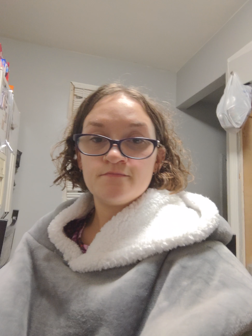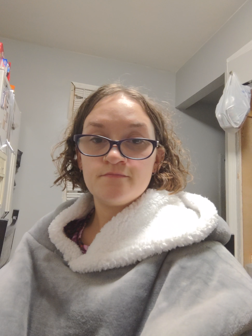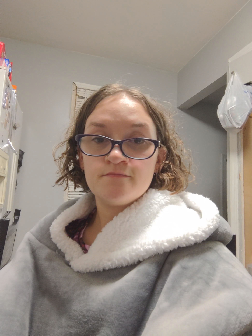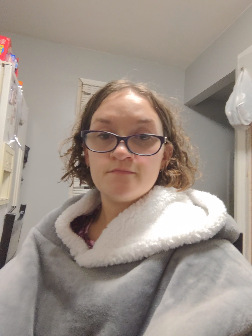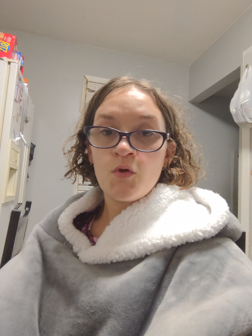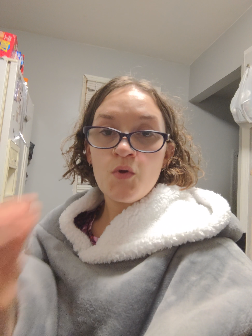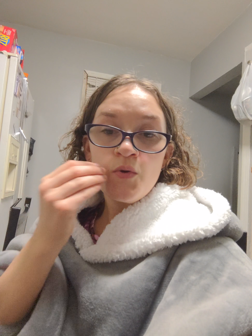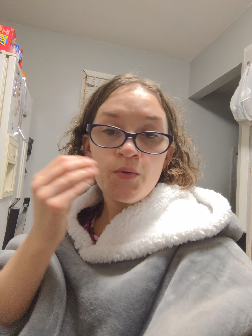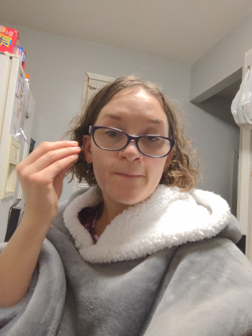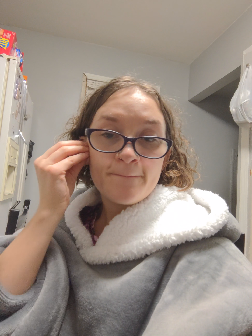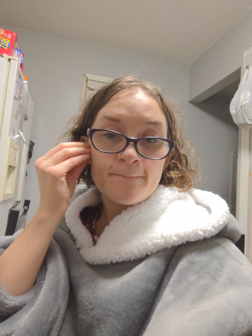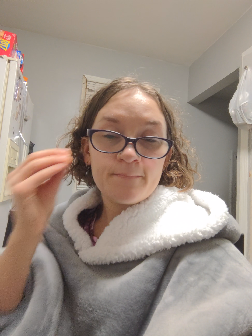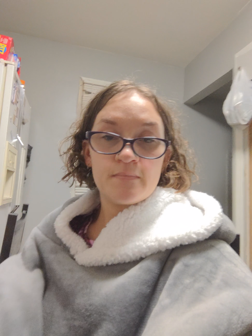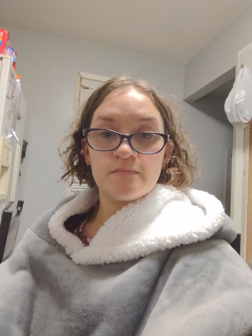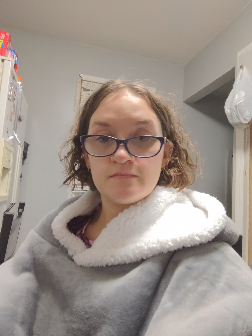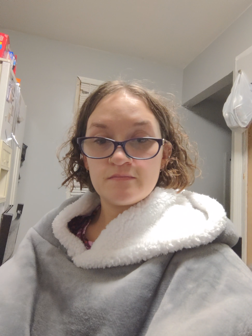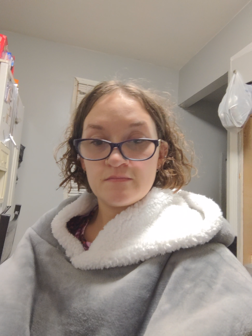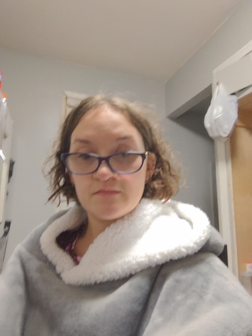home